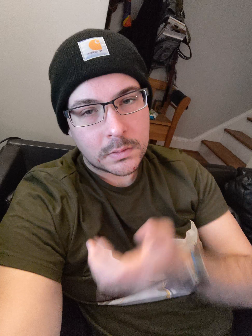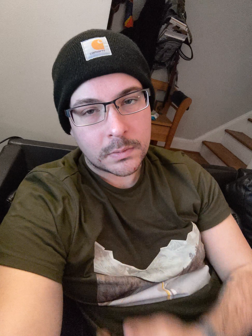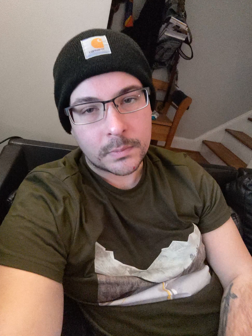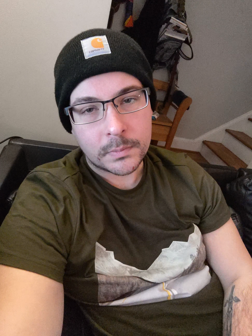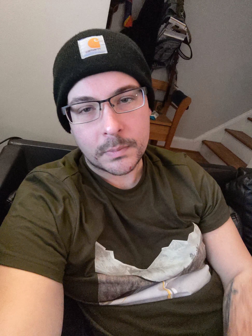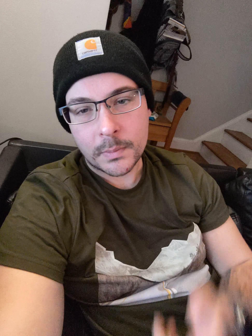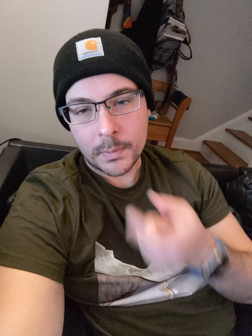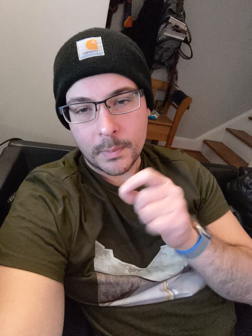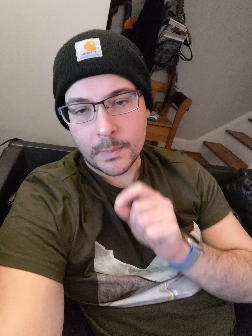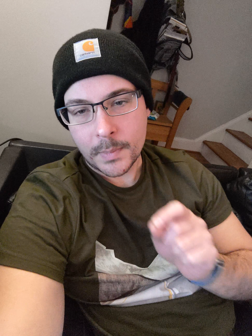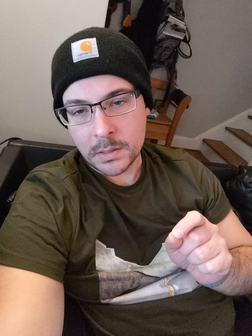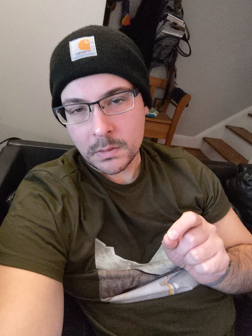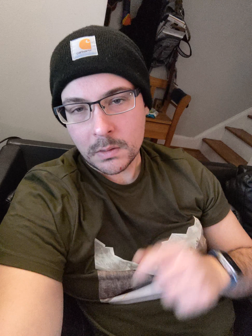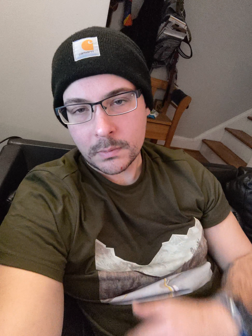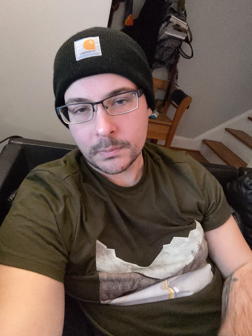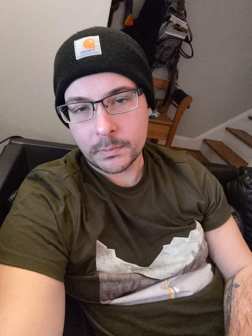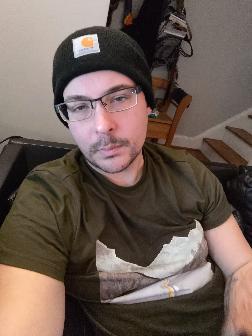pencil